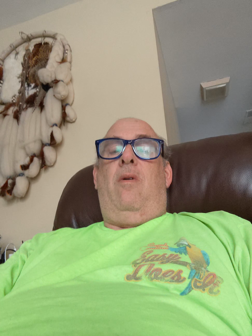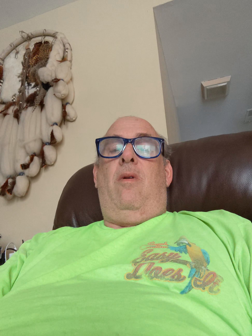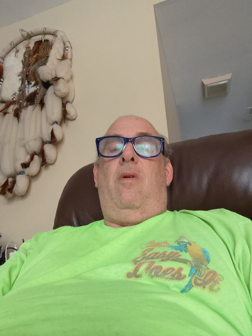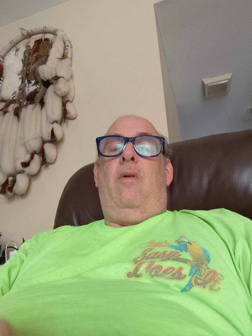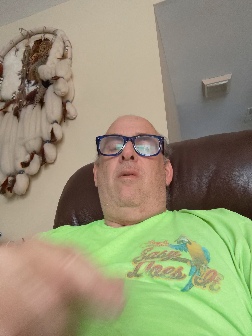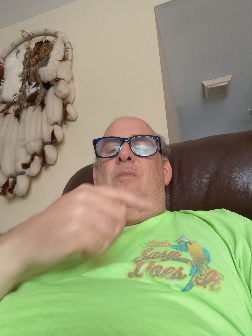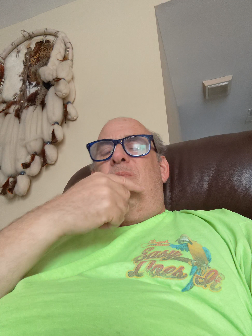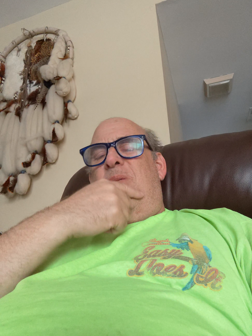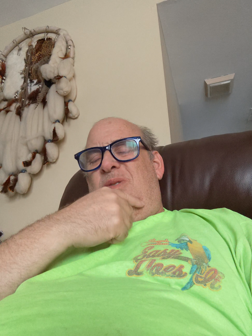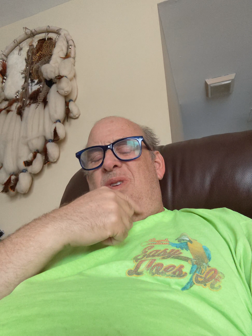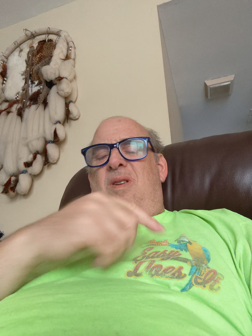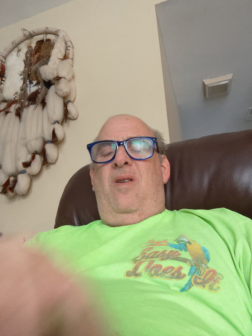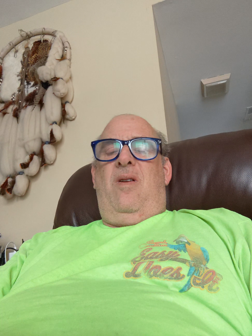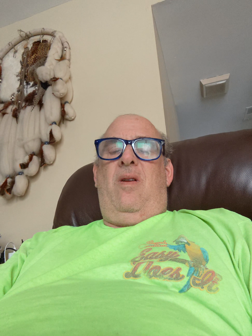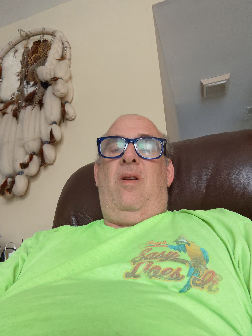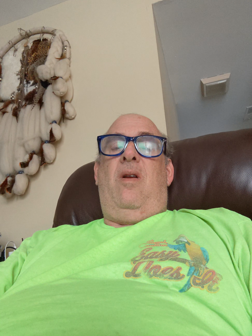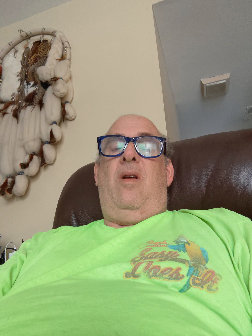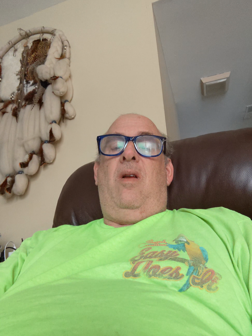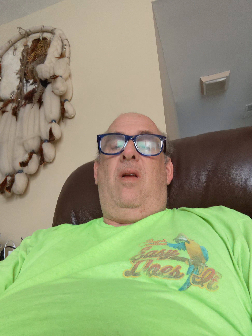sad